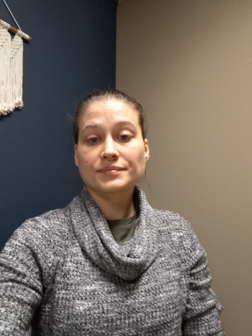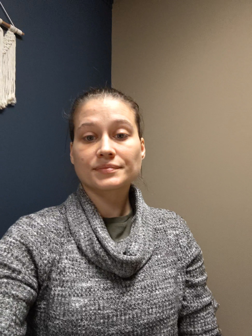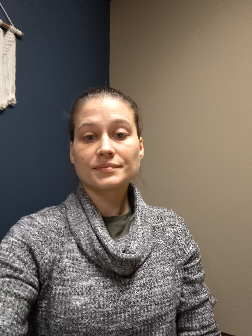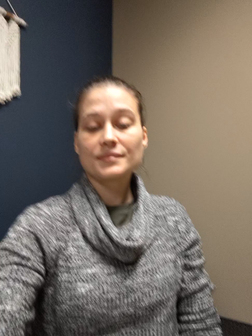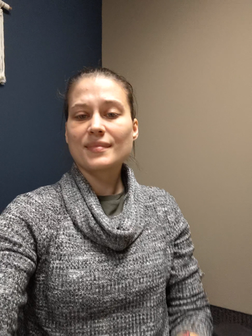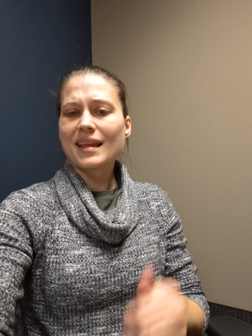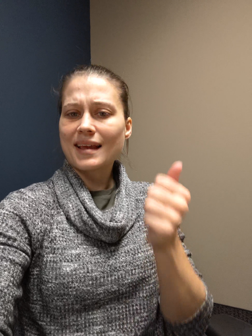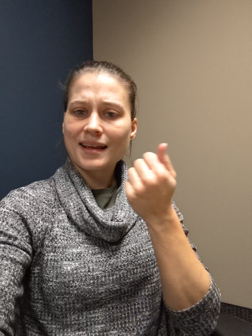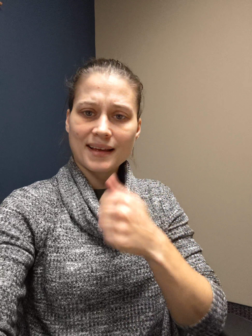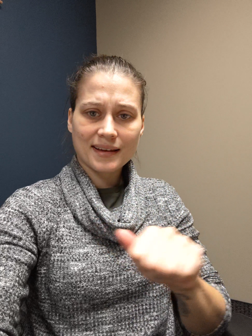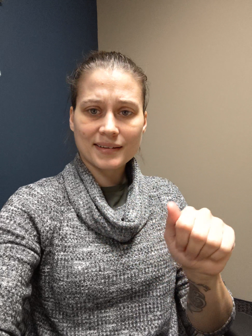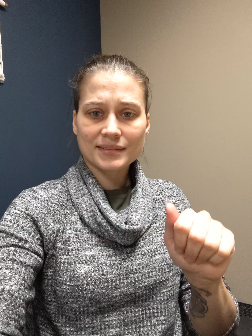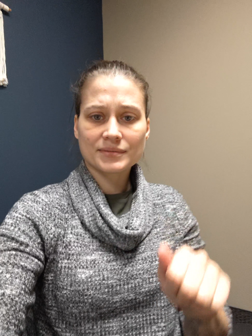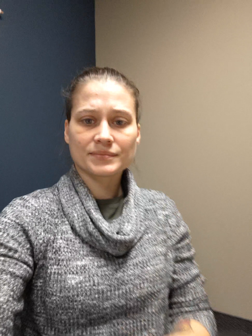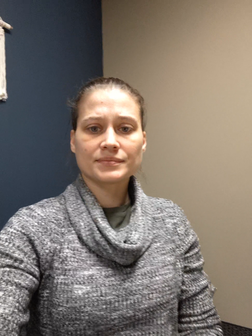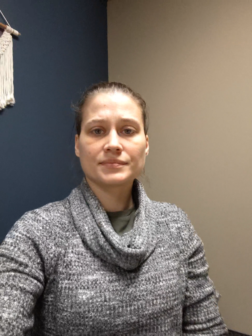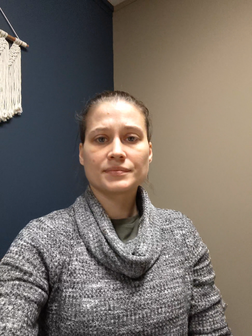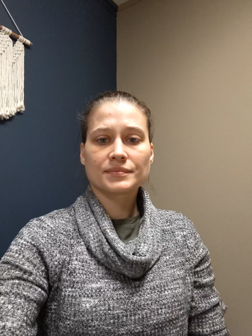any